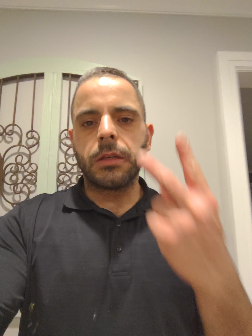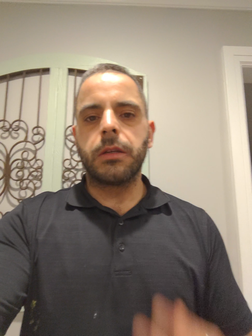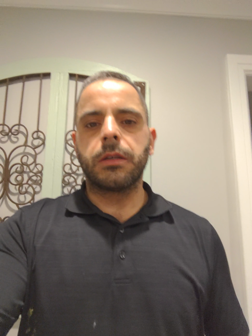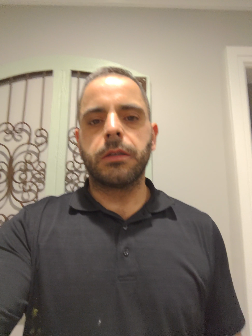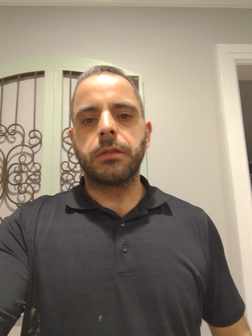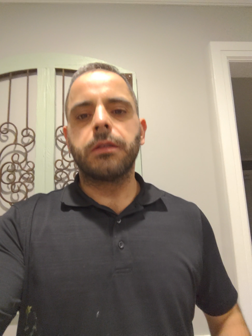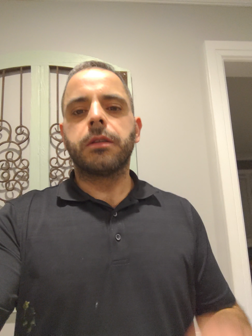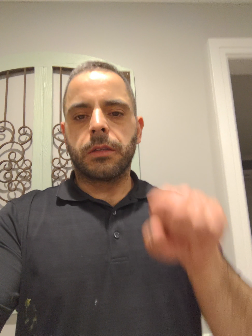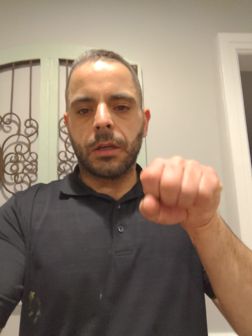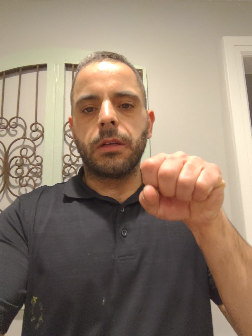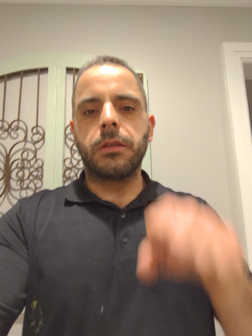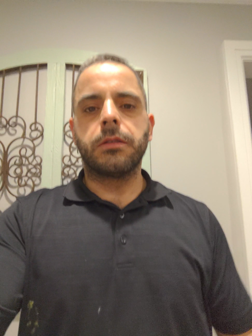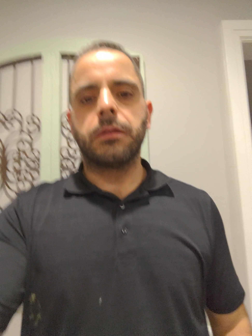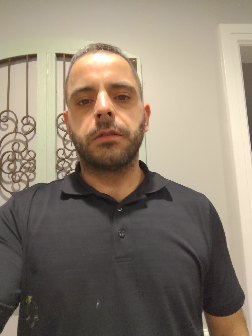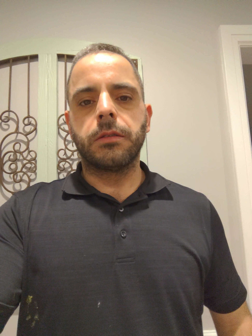yes